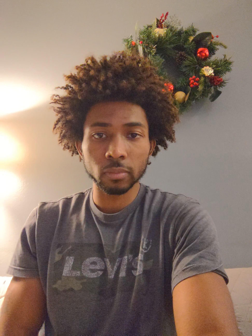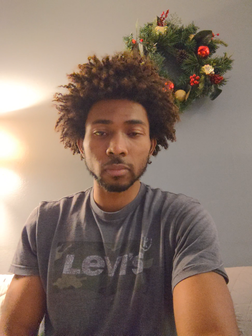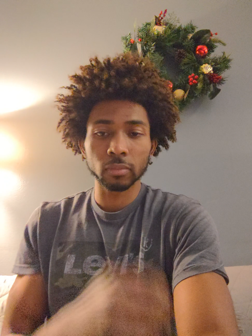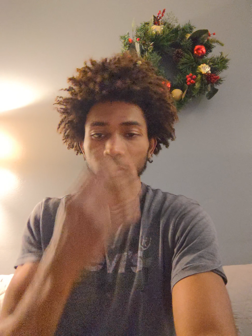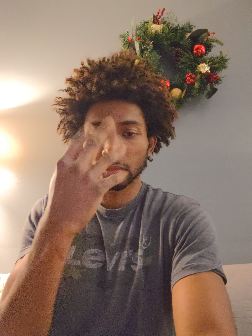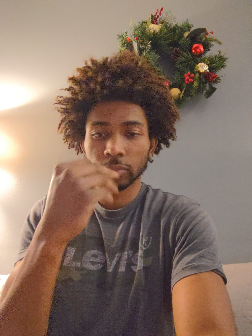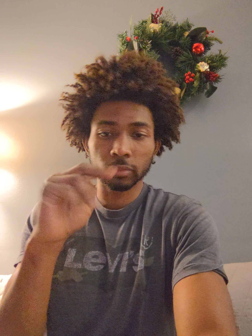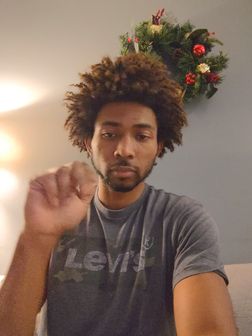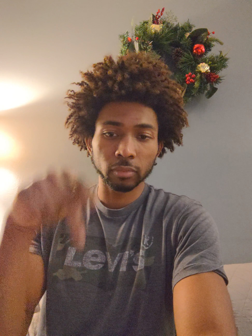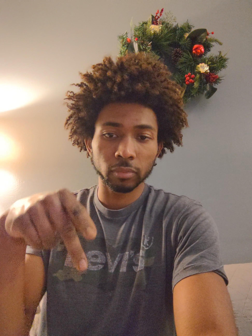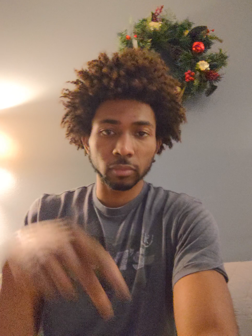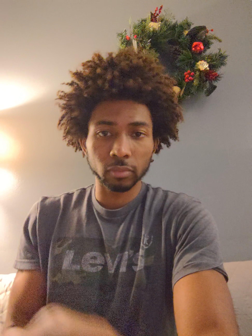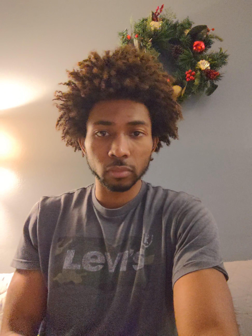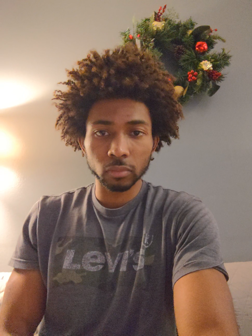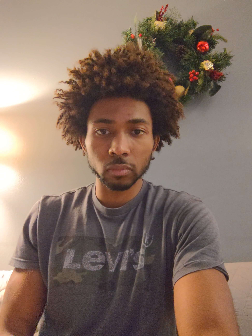nap